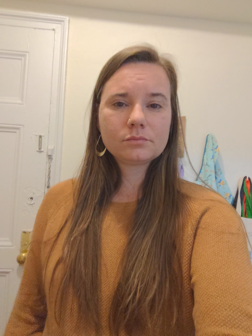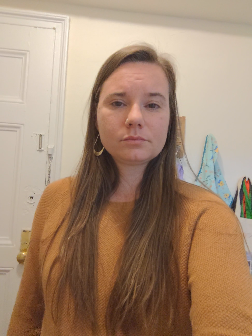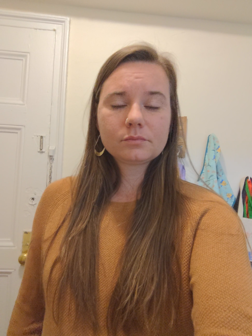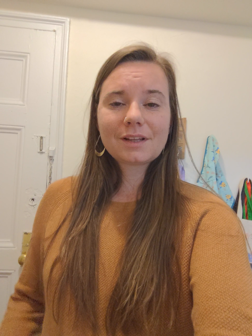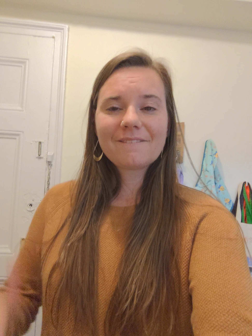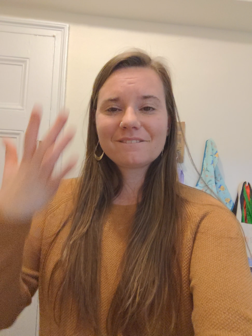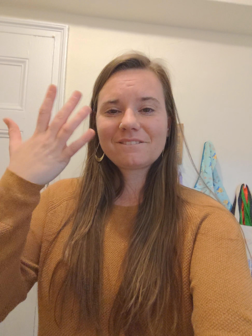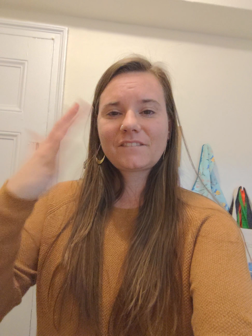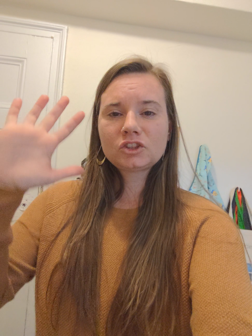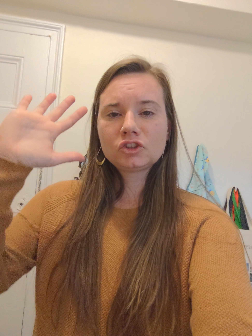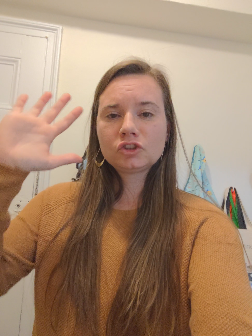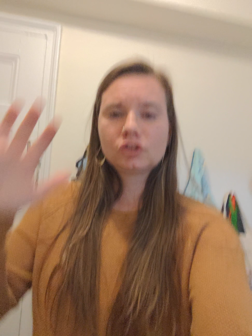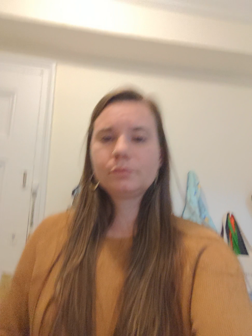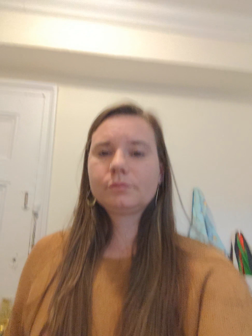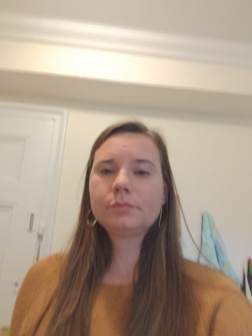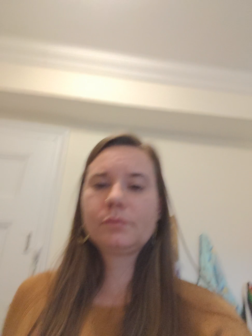finish